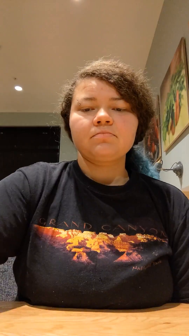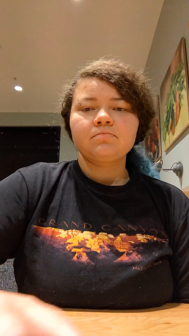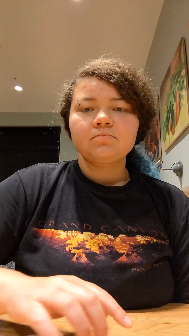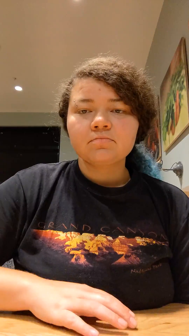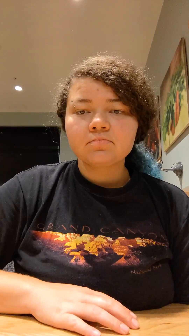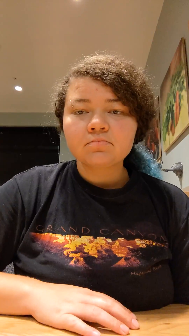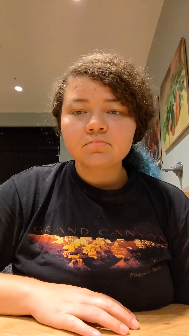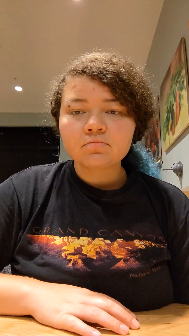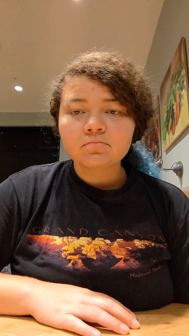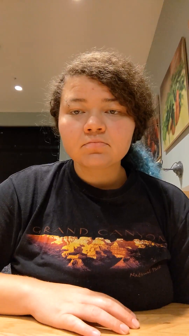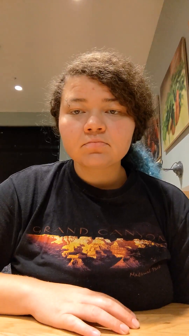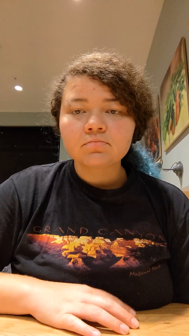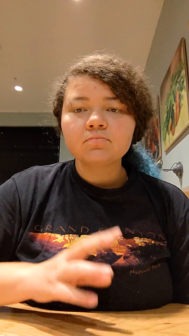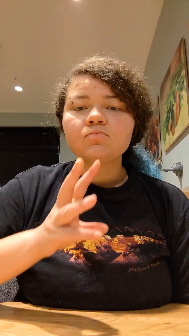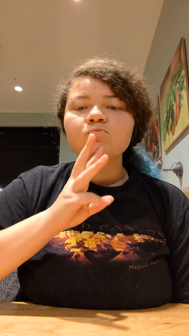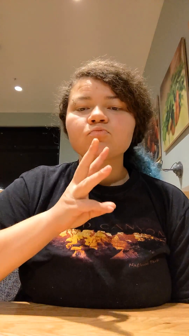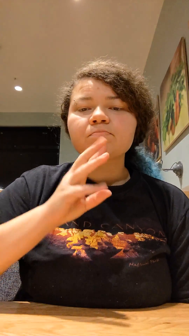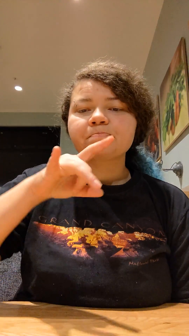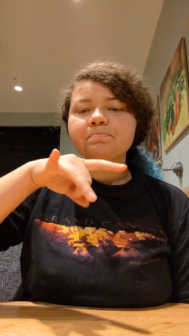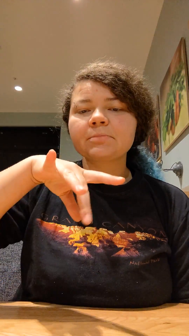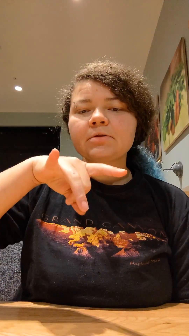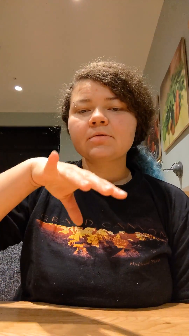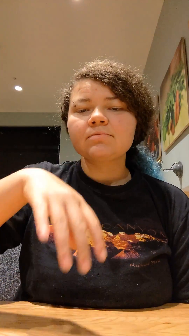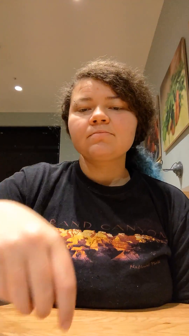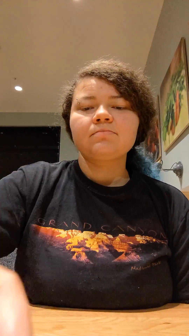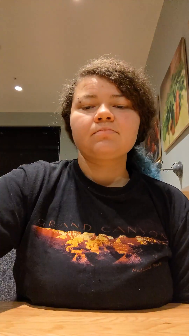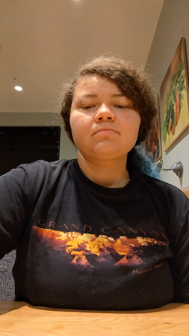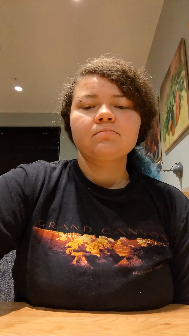melon